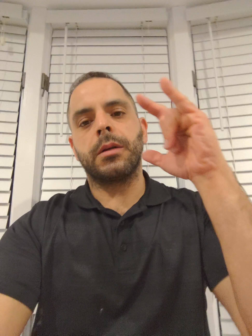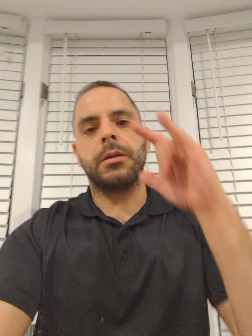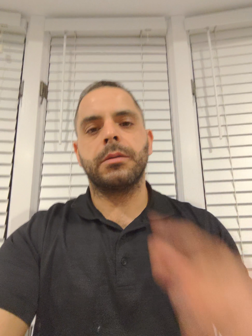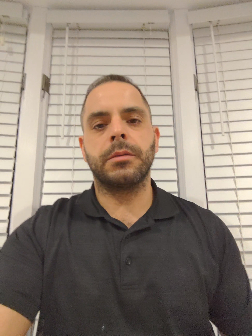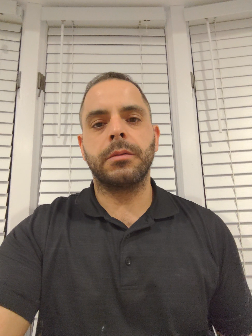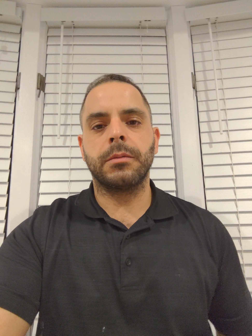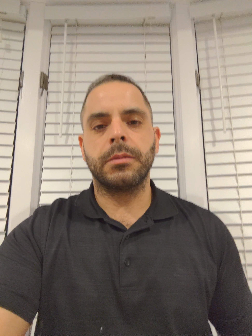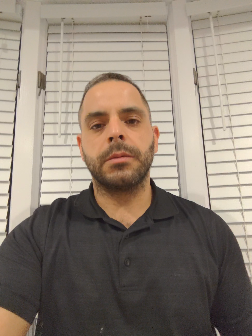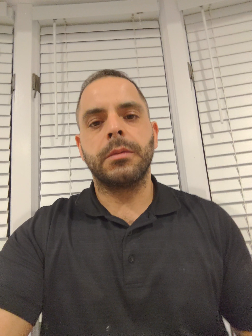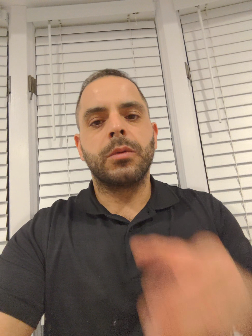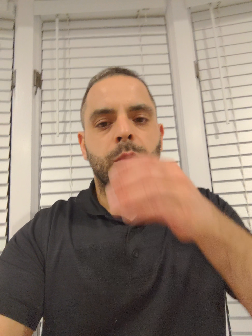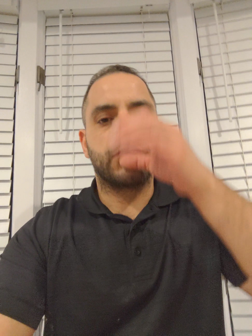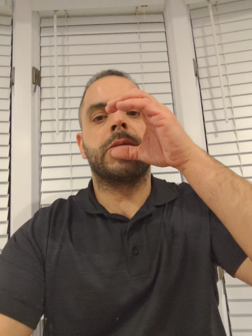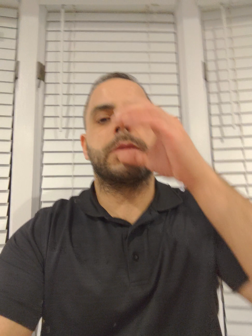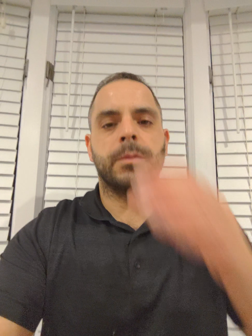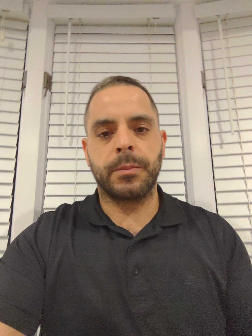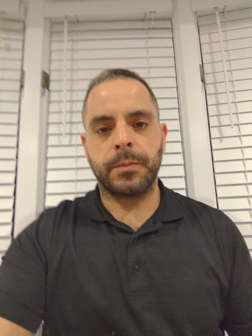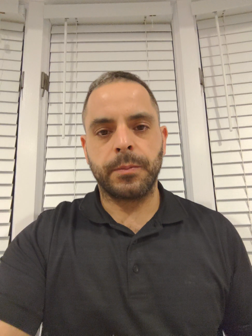drink